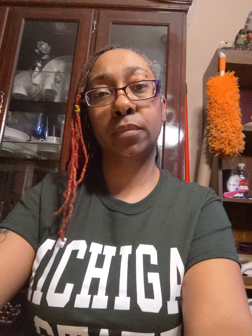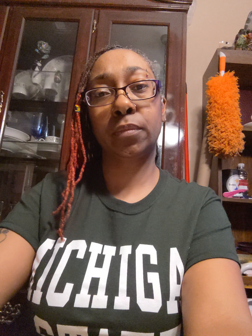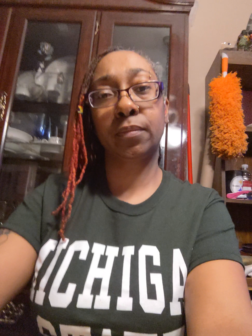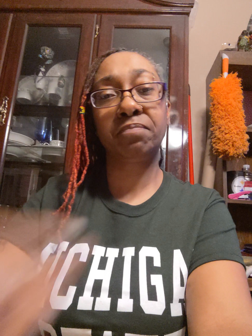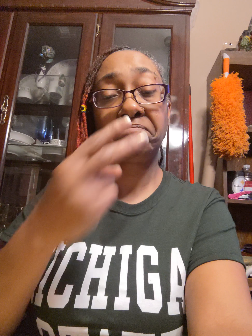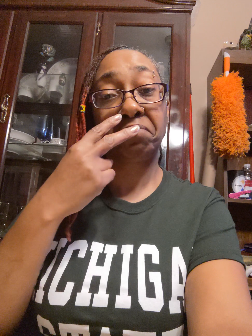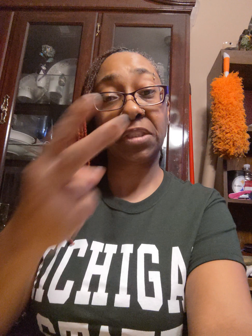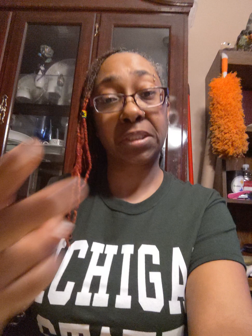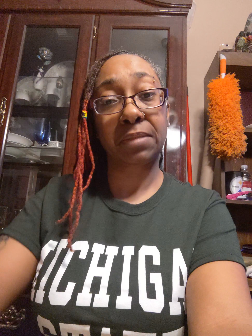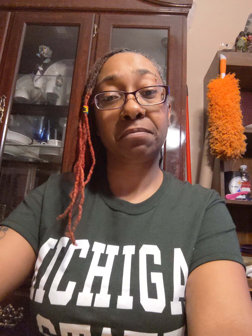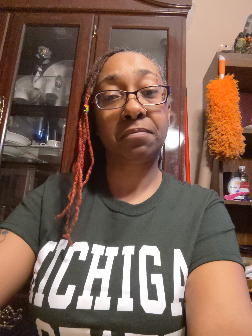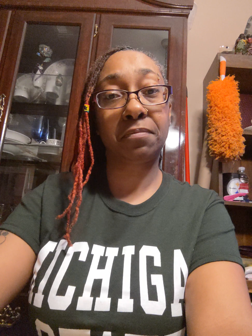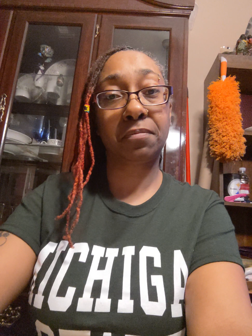see